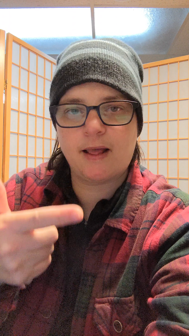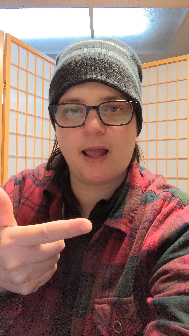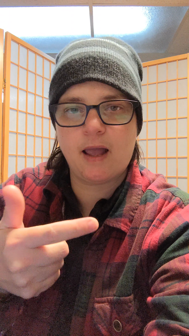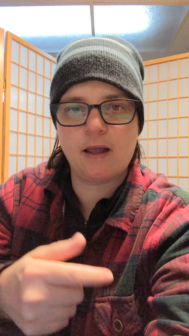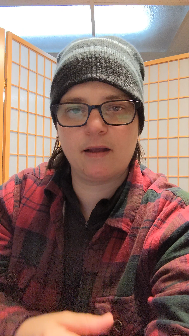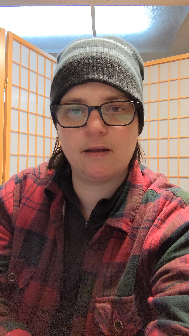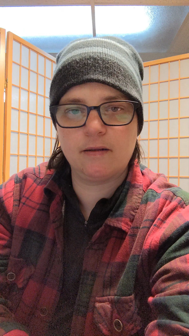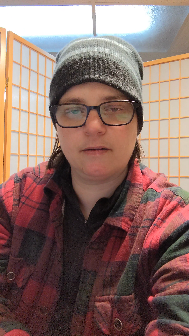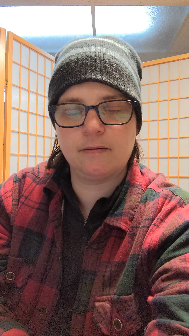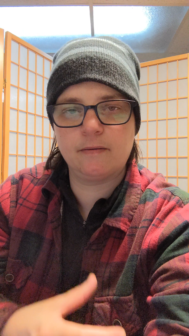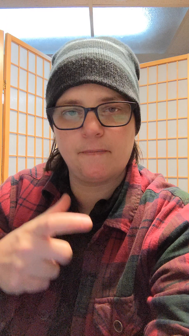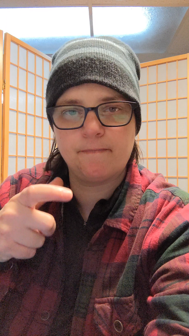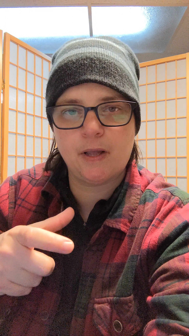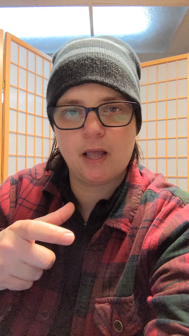plate